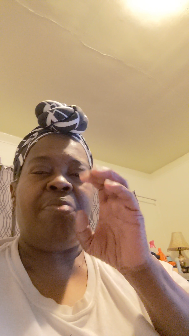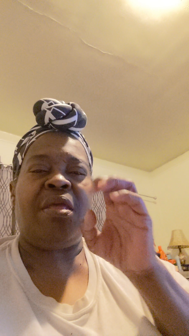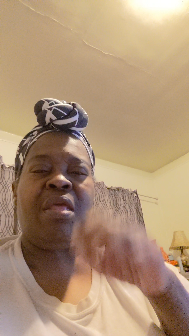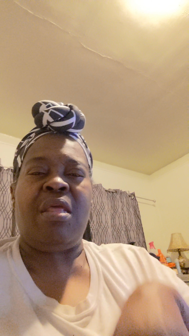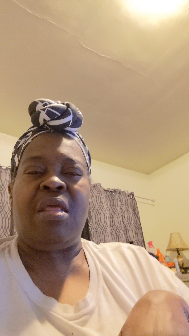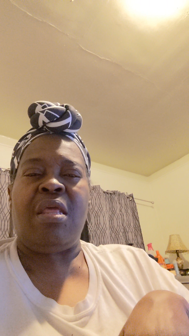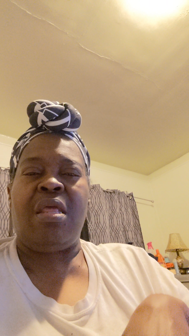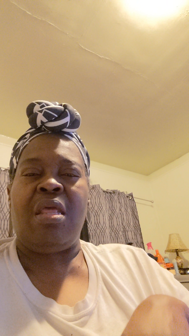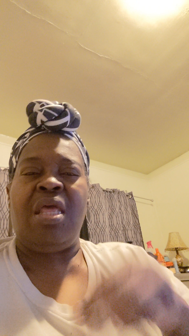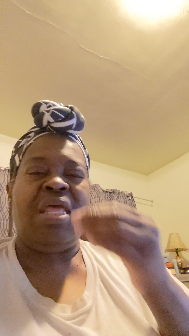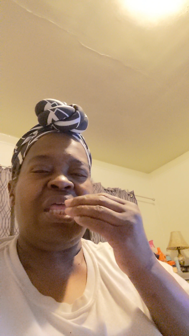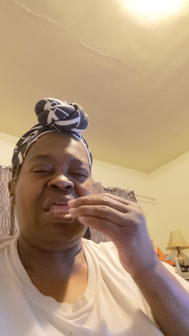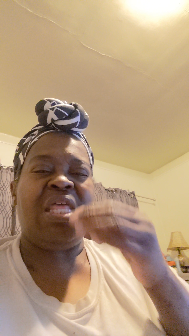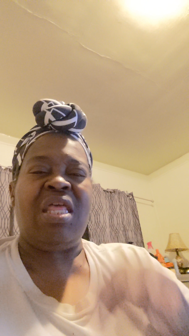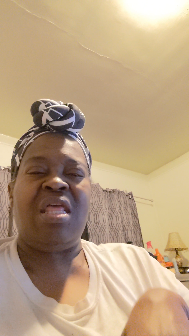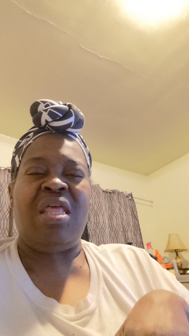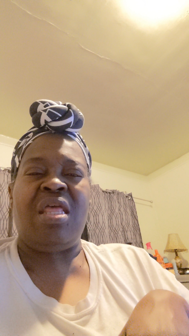eat